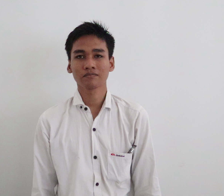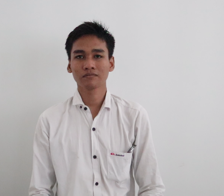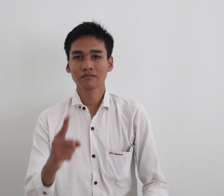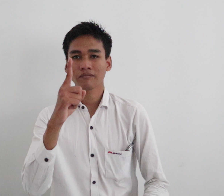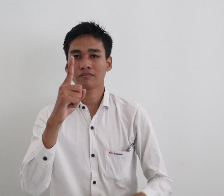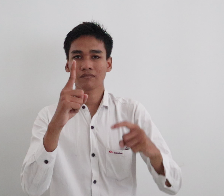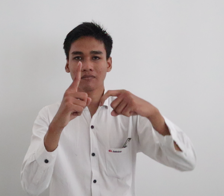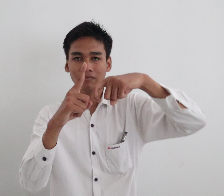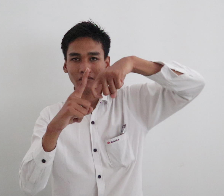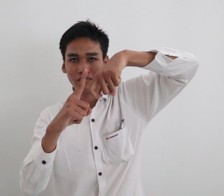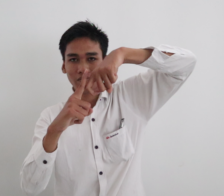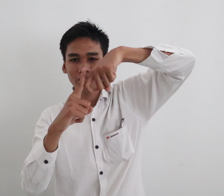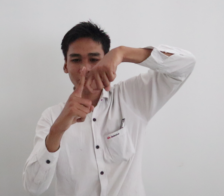K